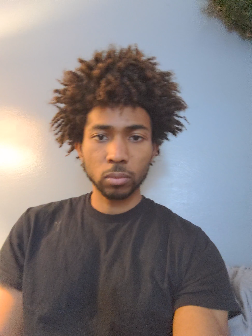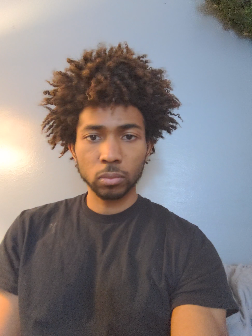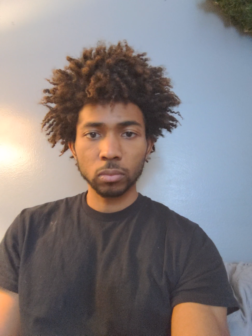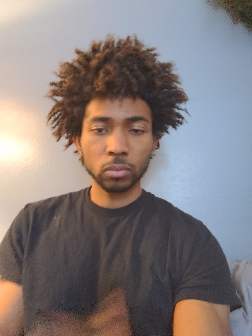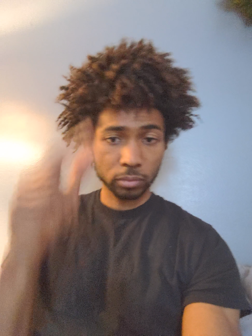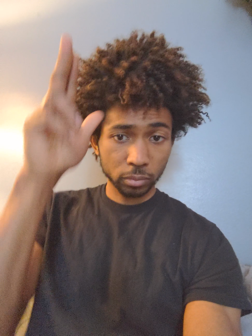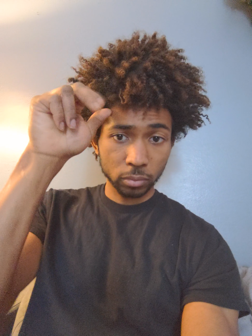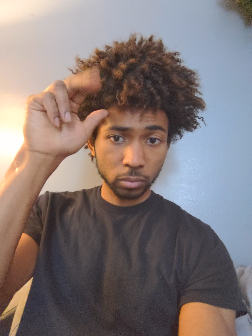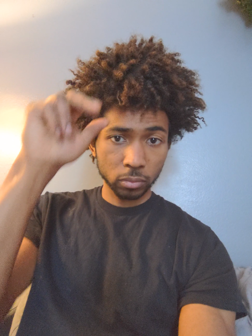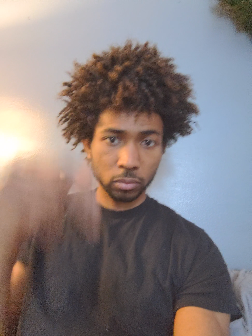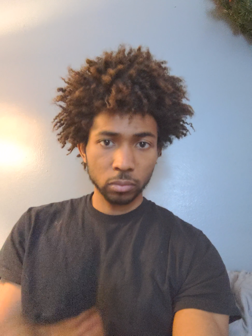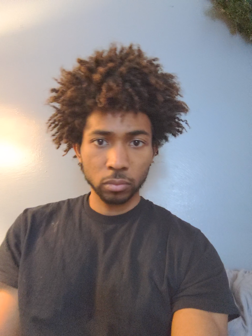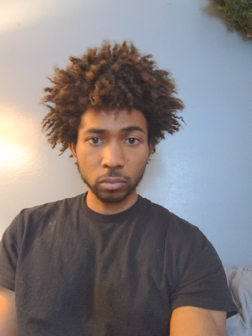horse